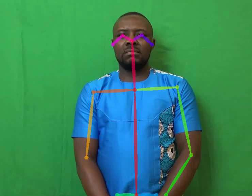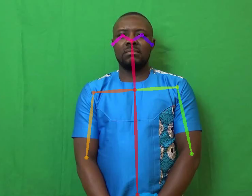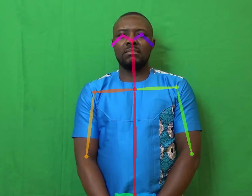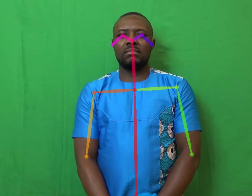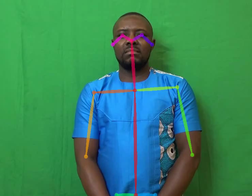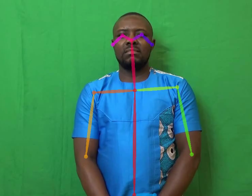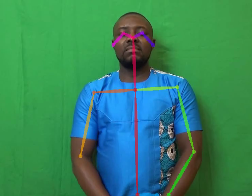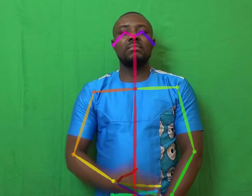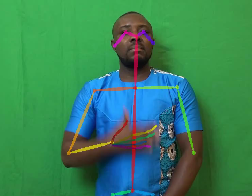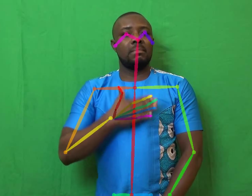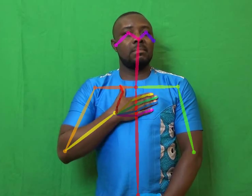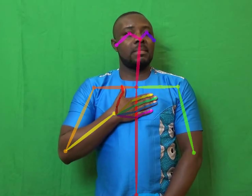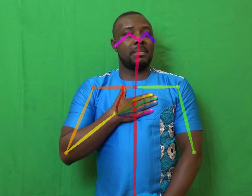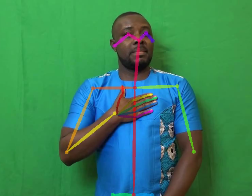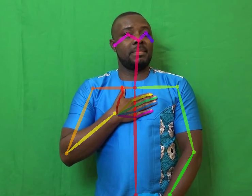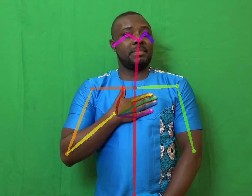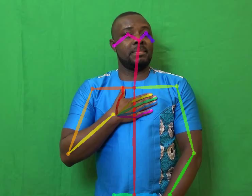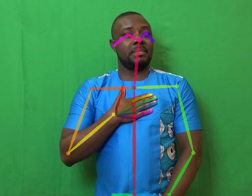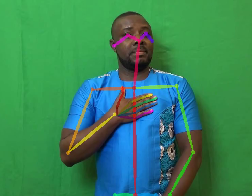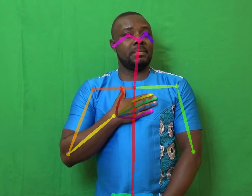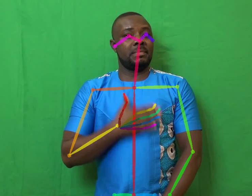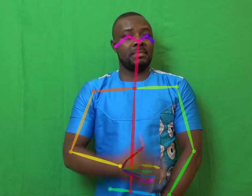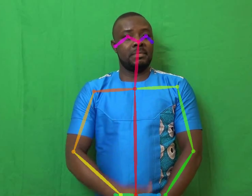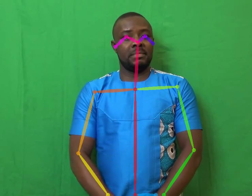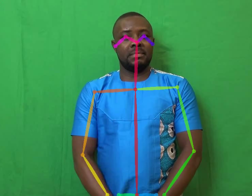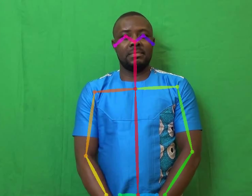my